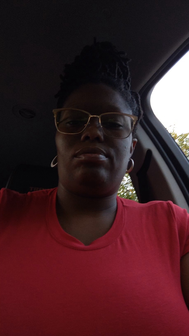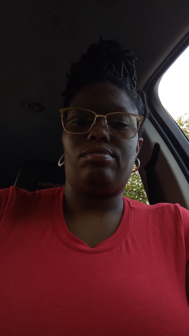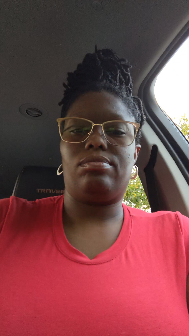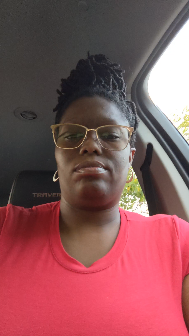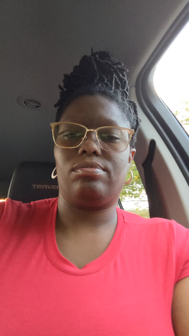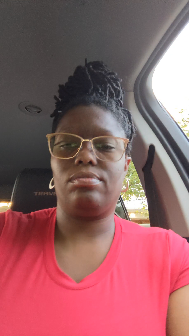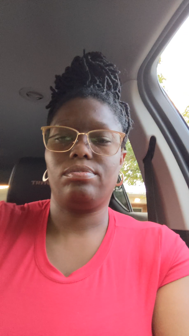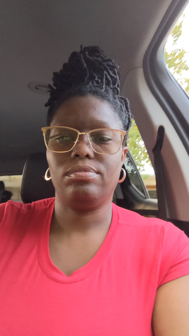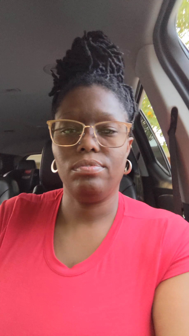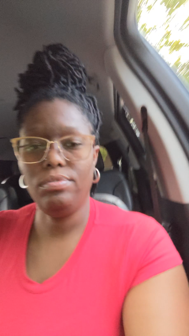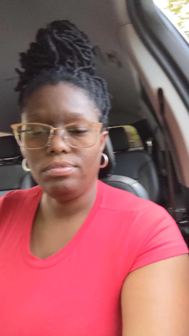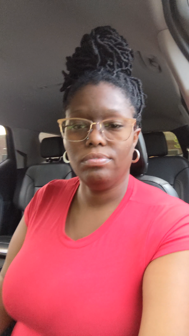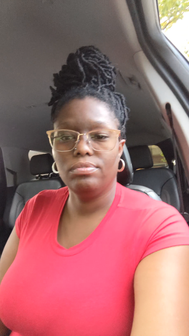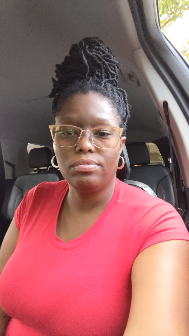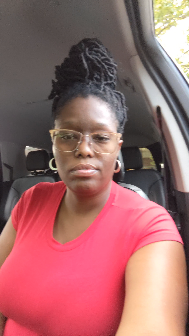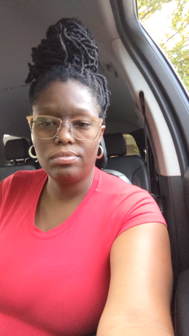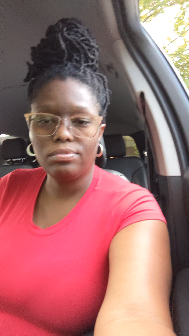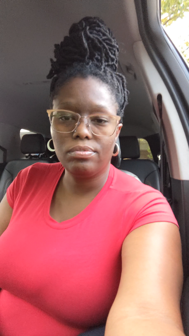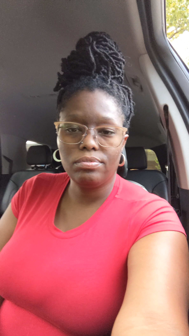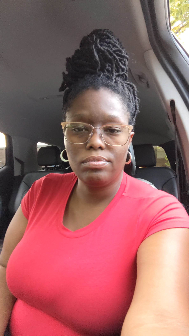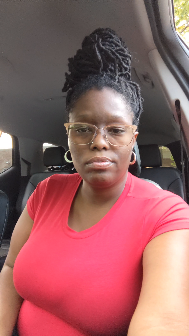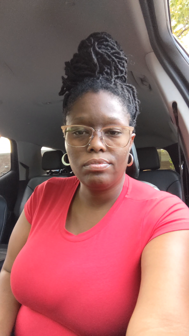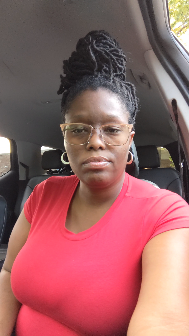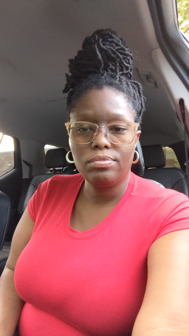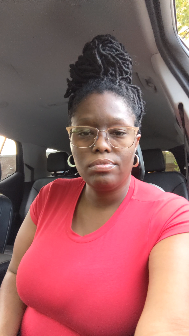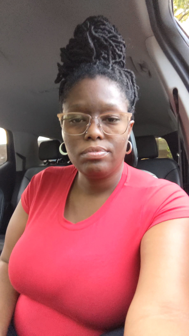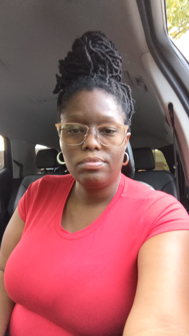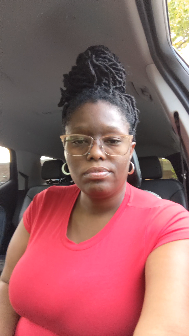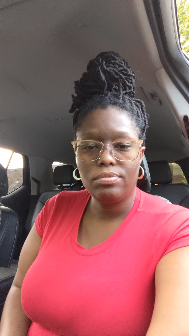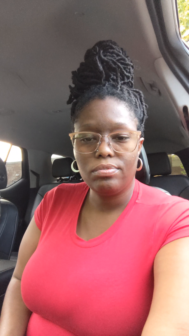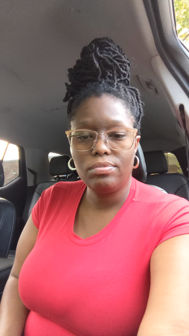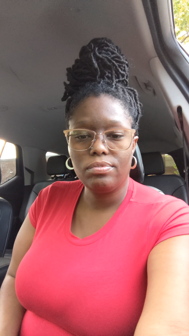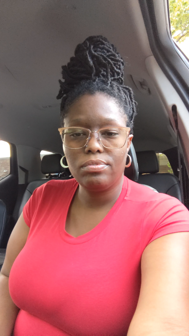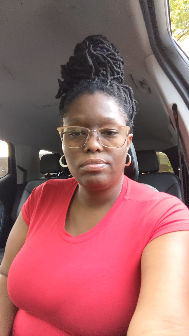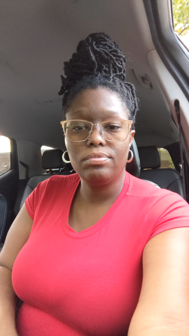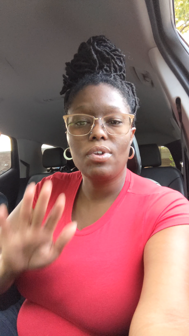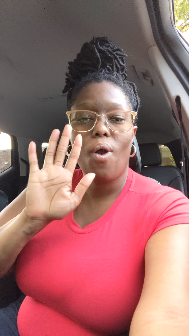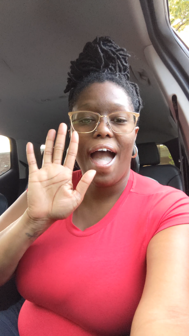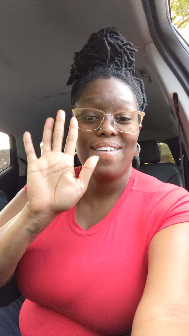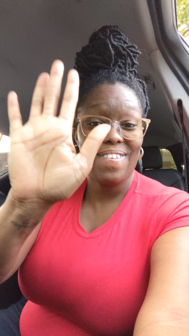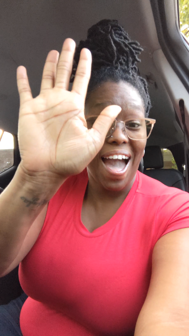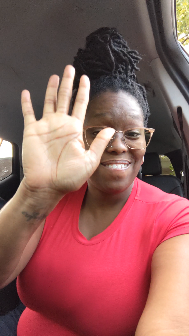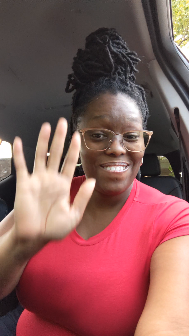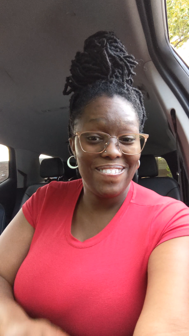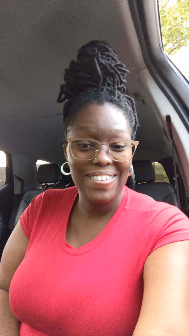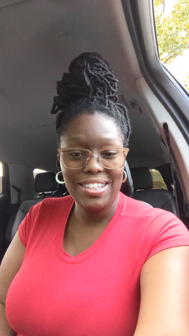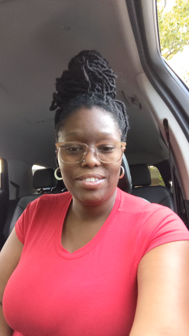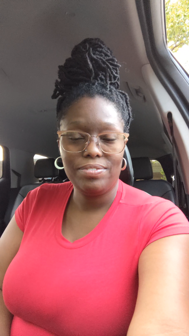give me five